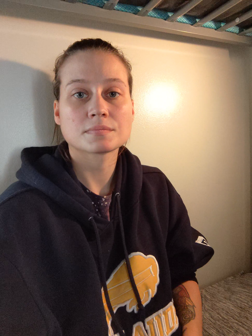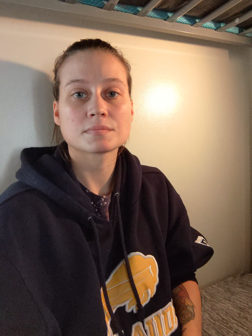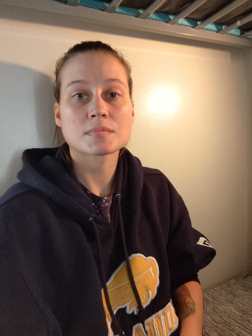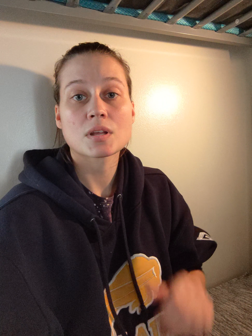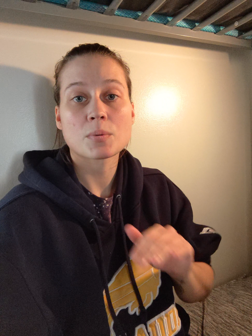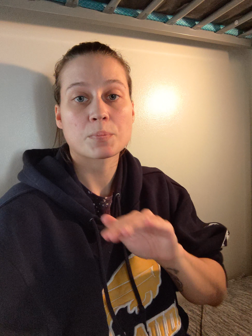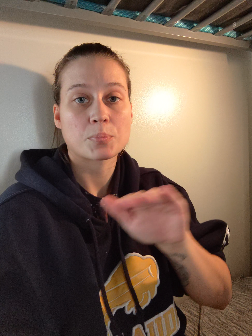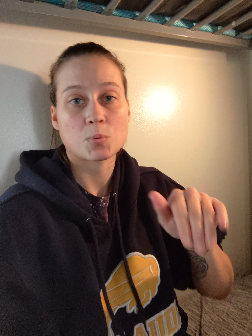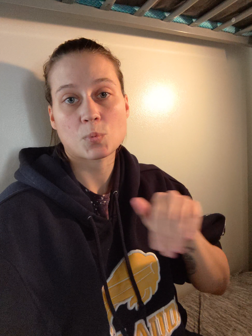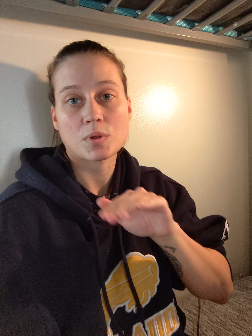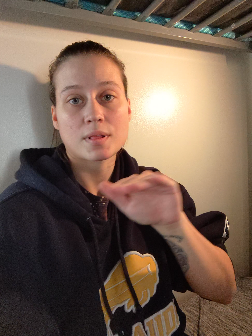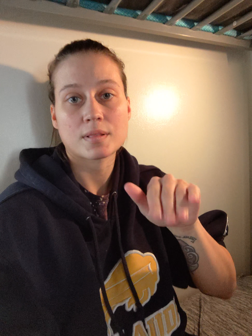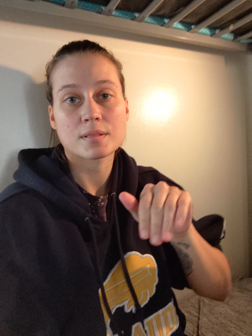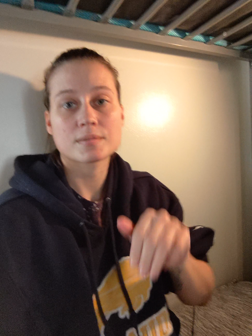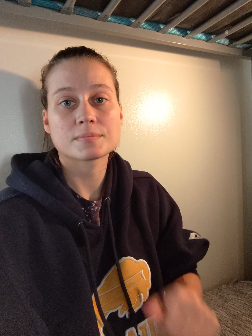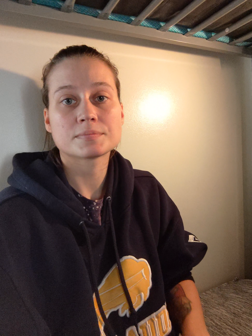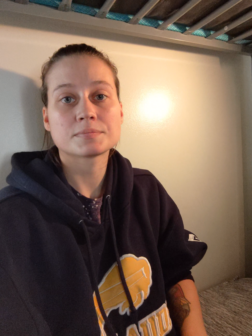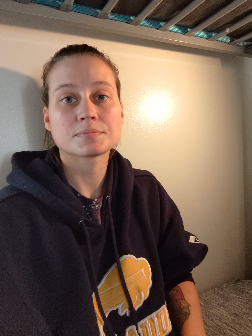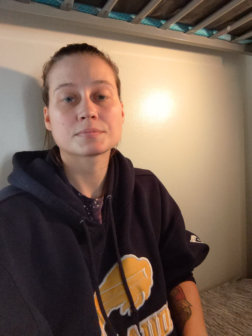pool